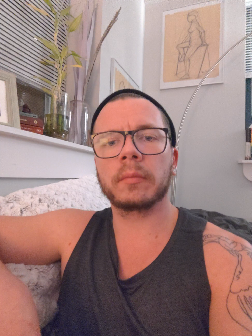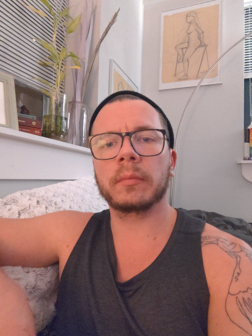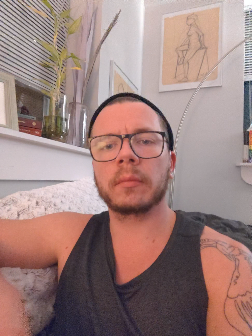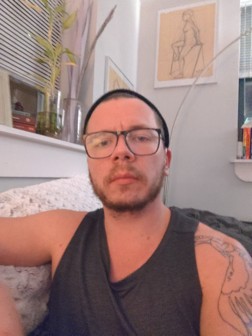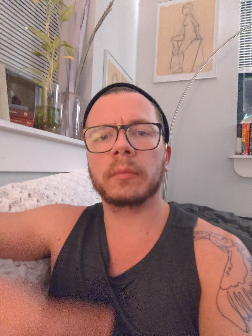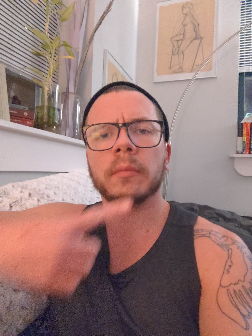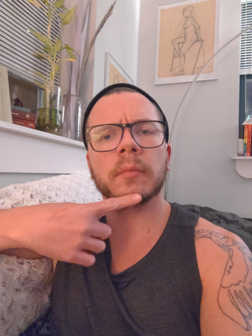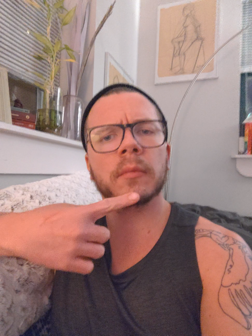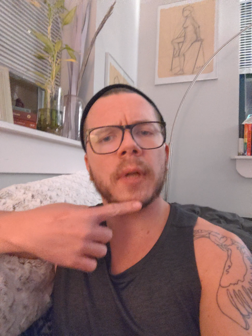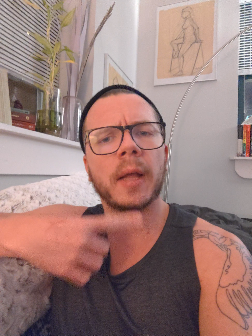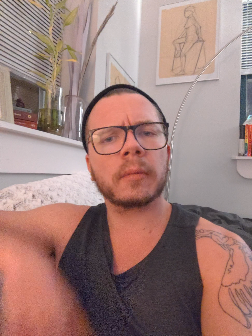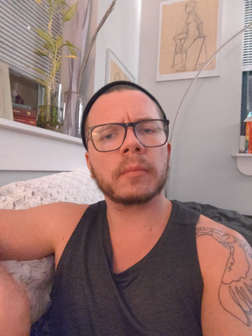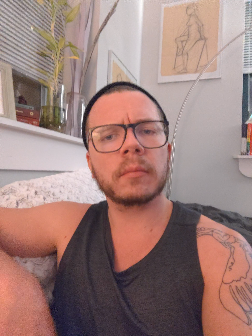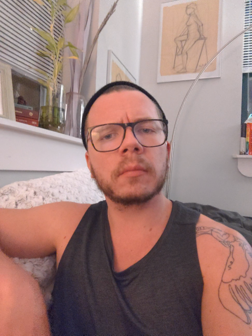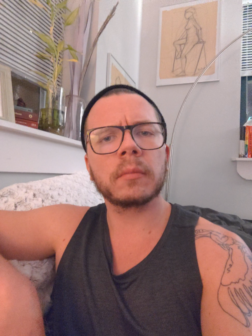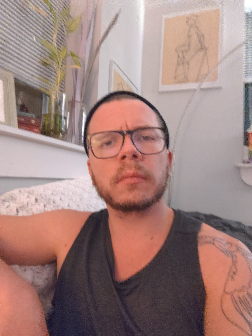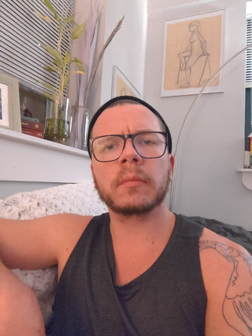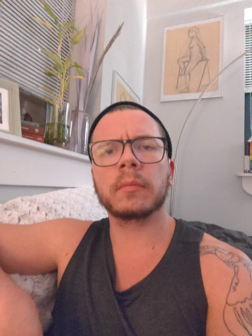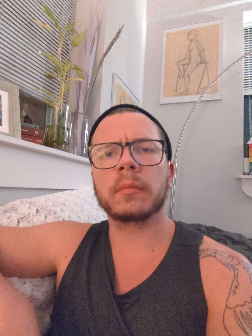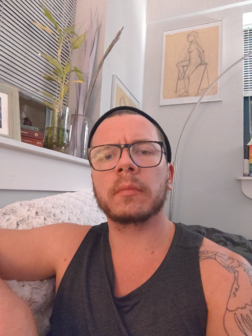say